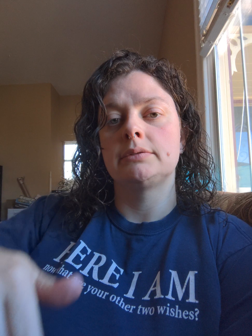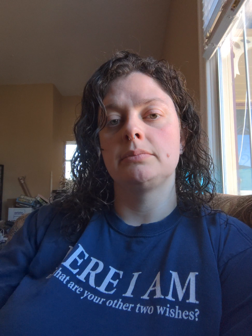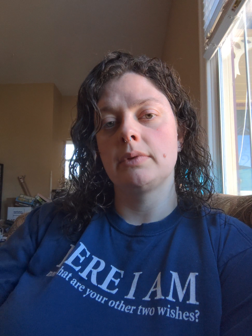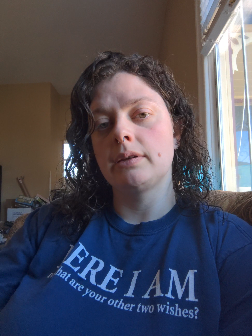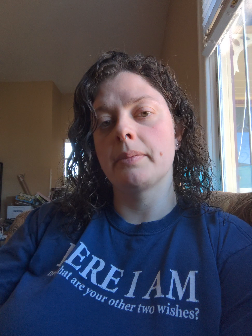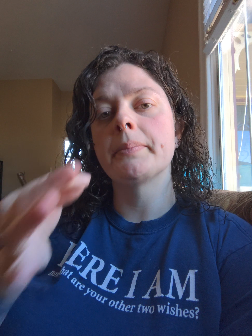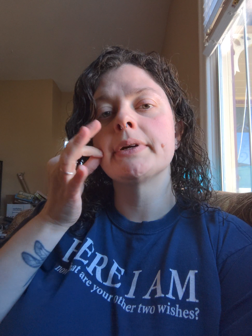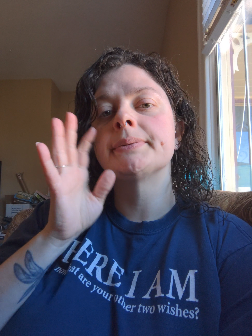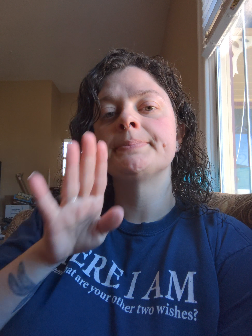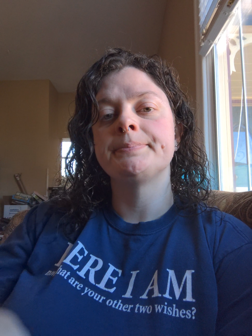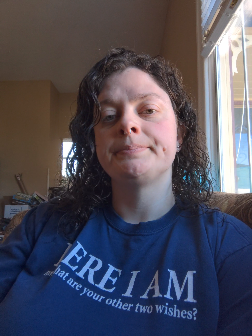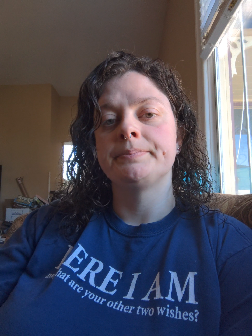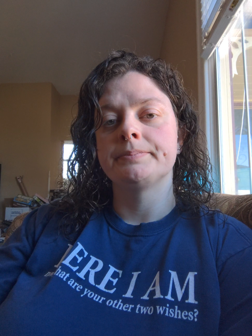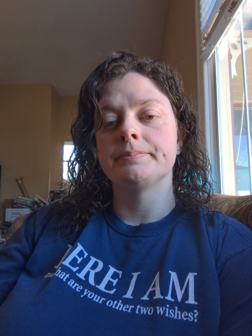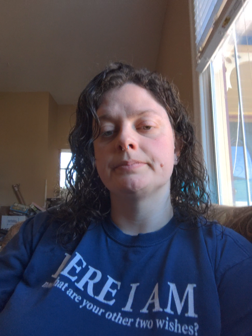bee